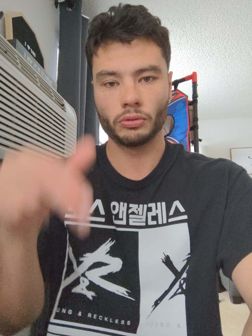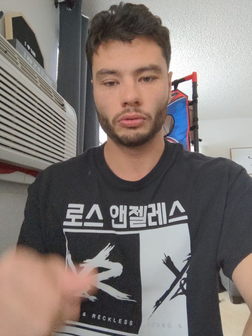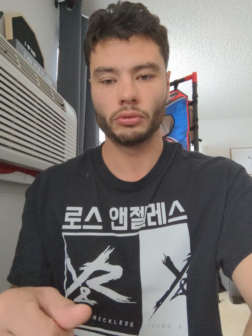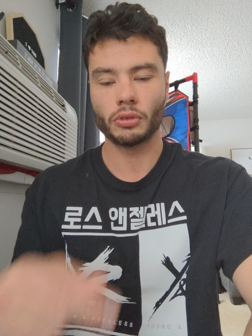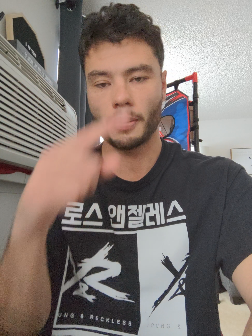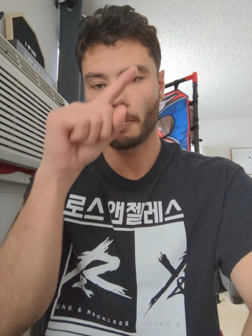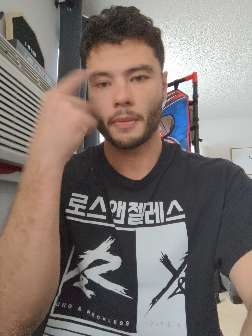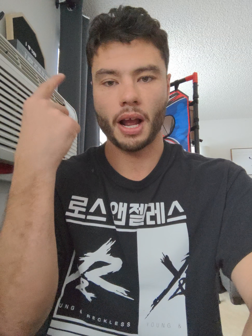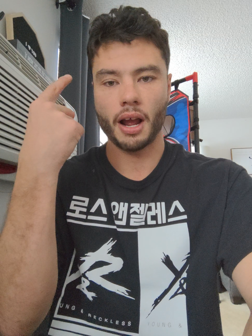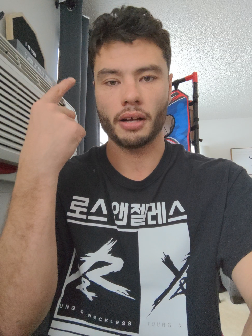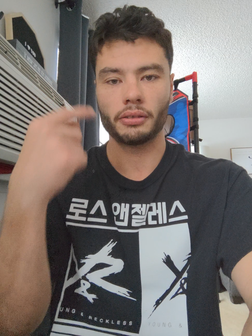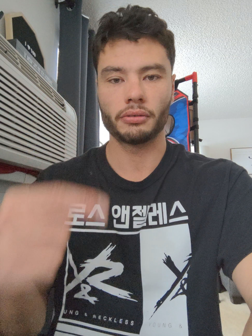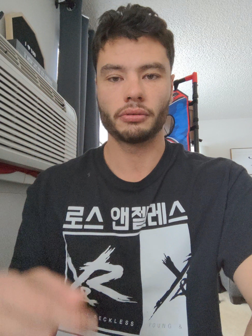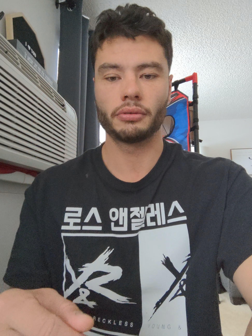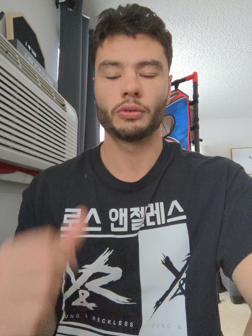black